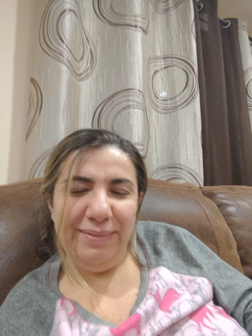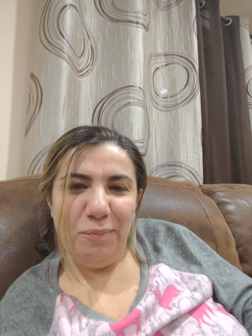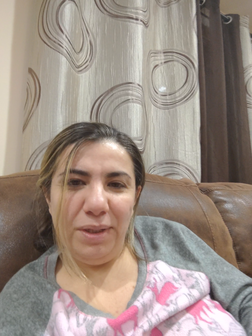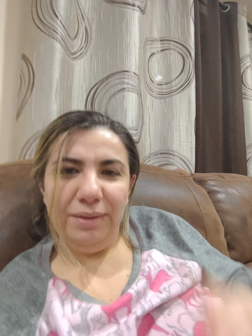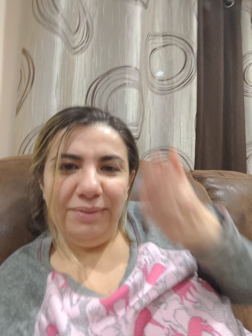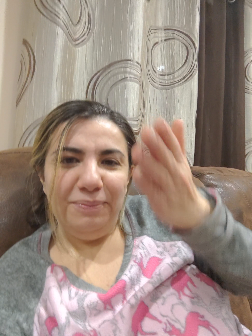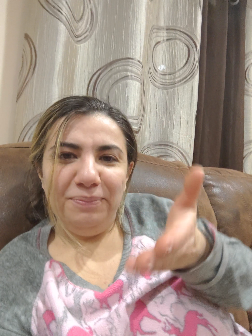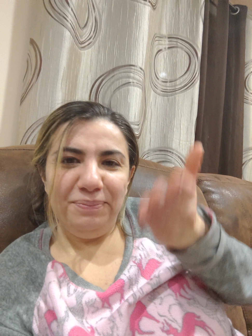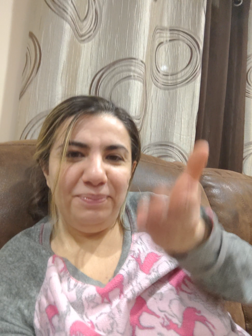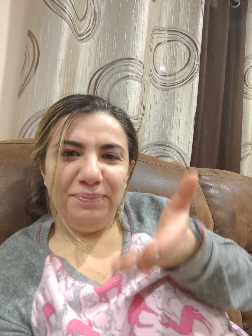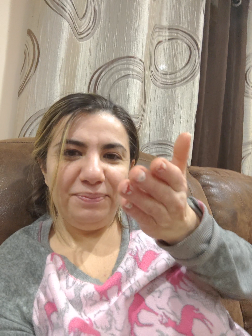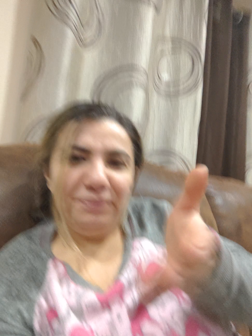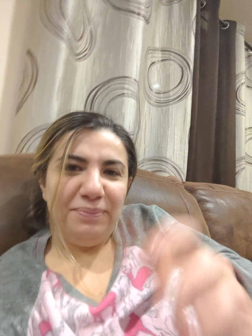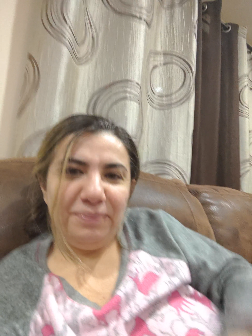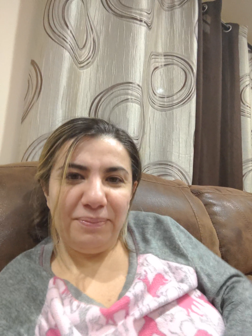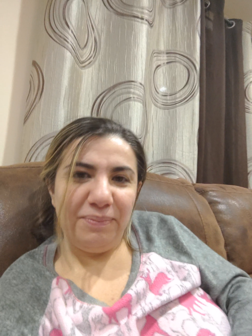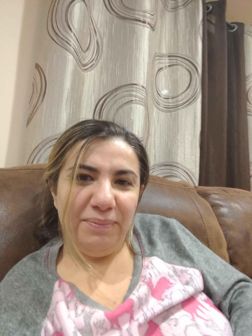boat